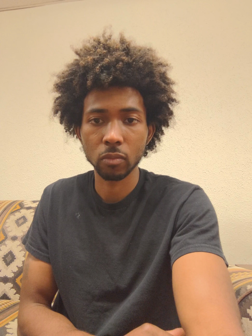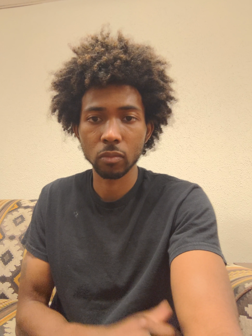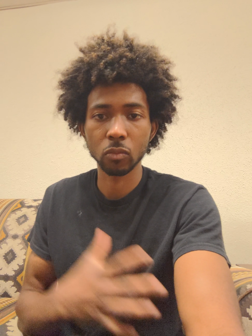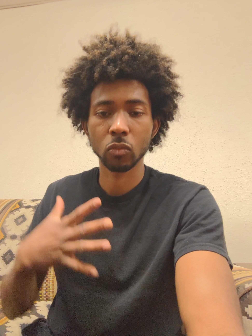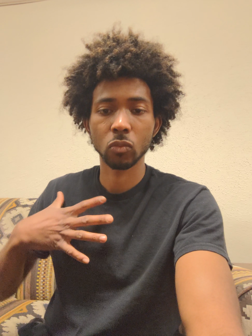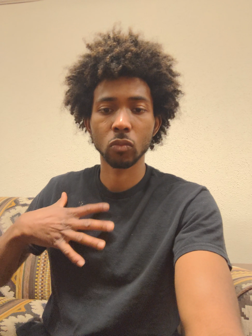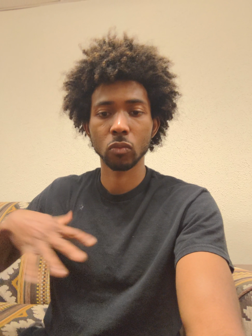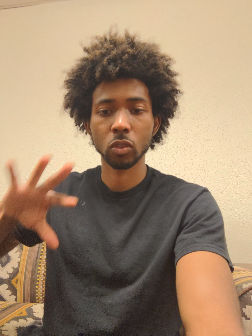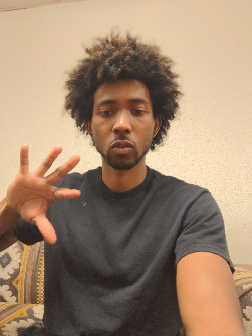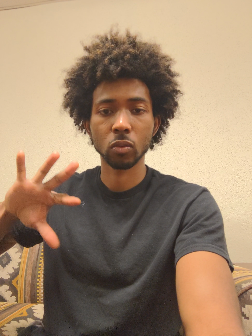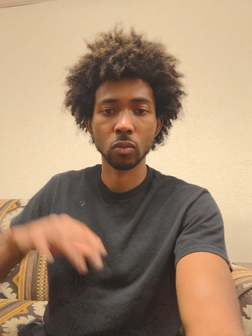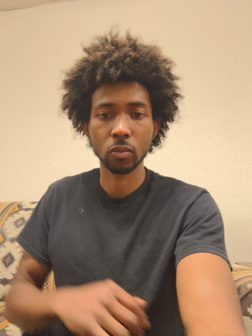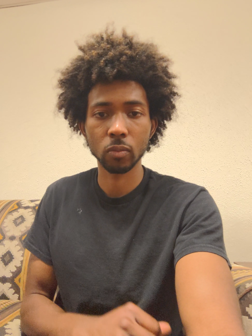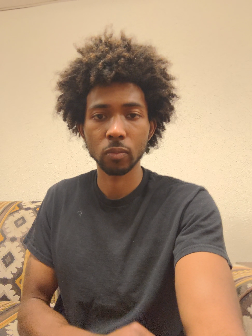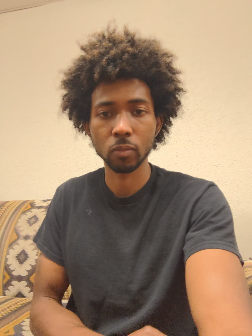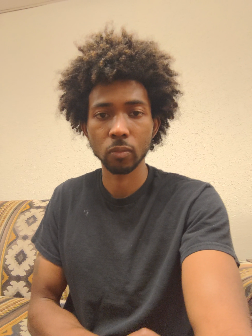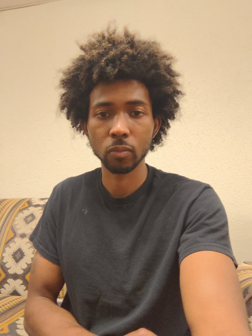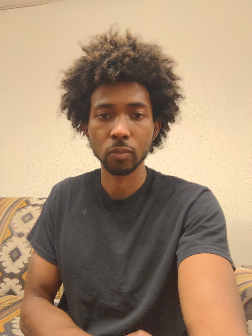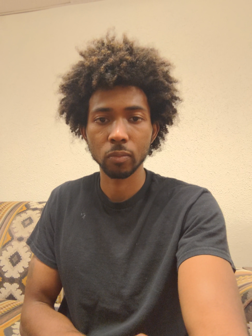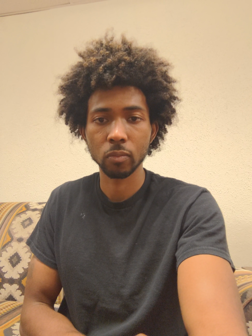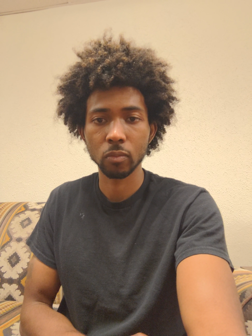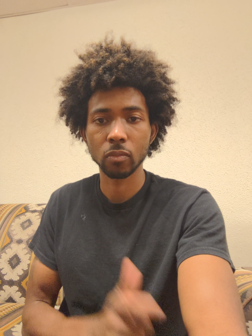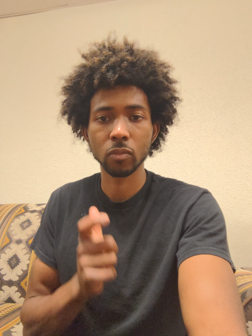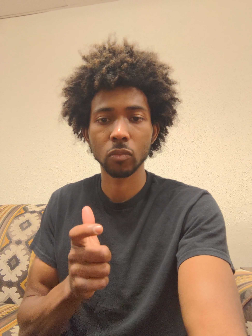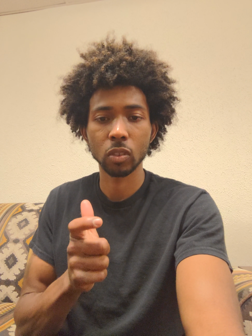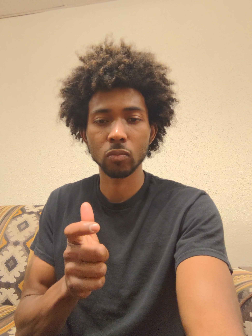dress